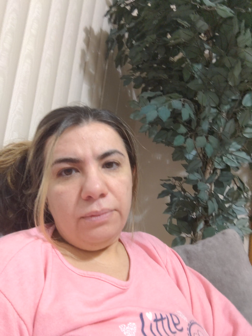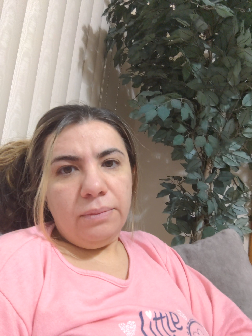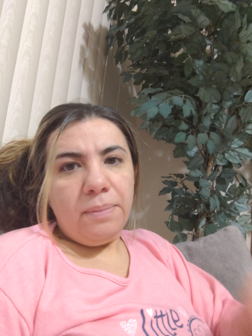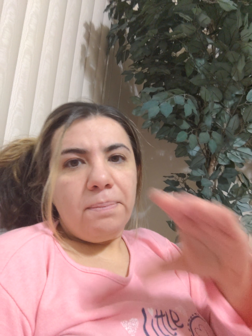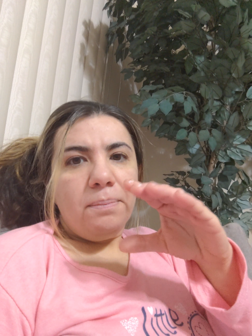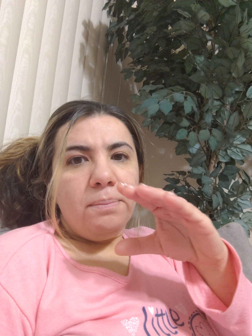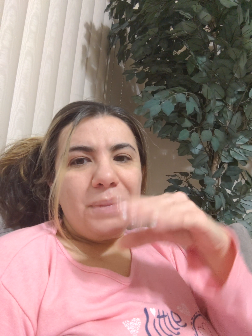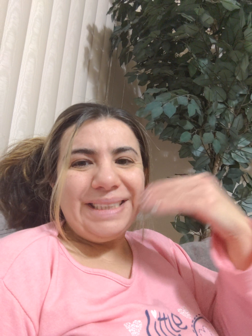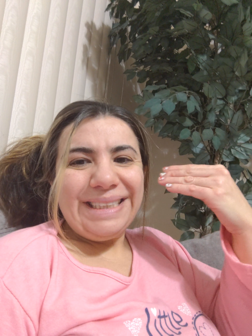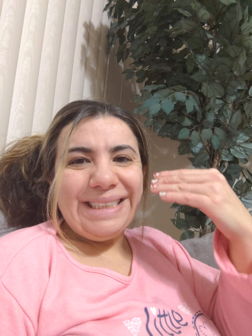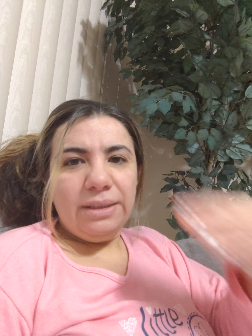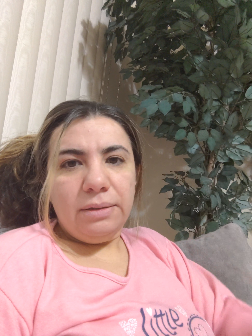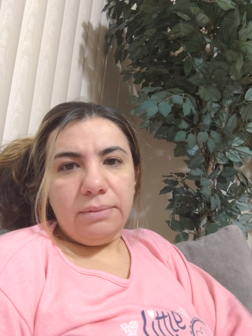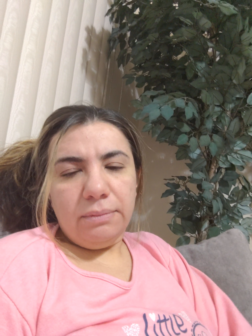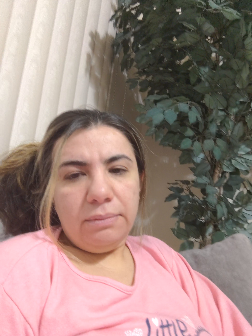smile